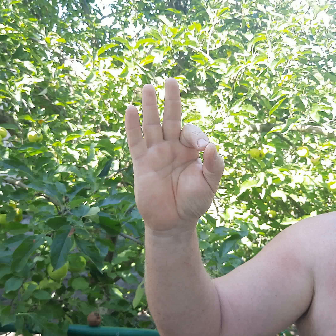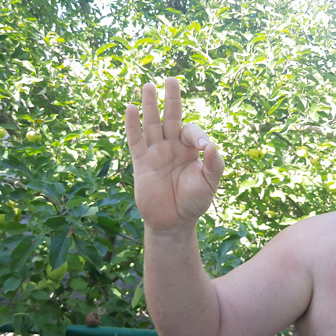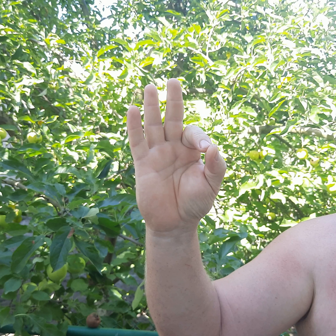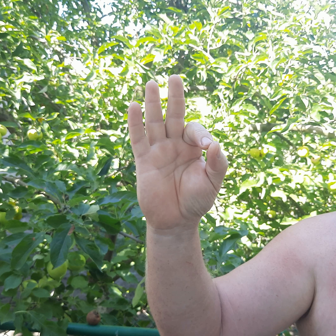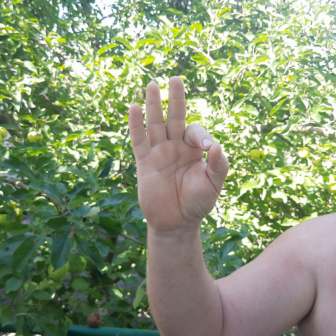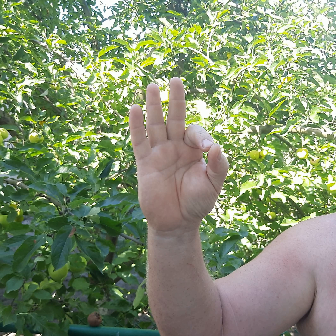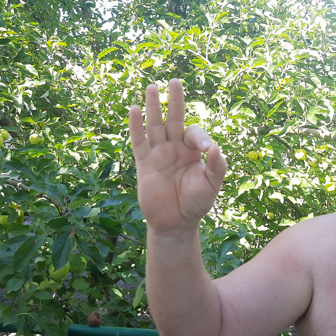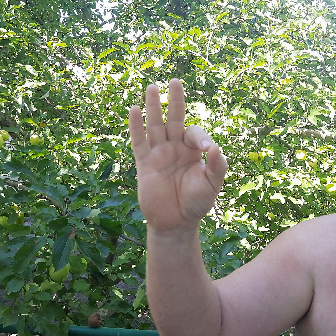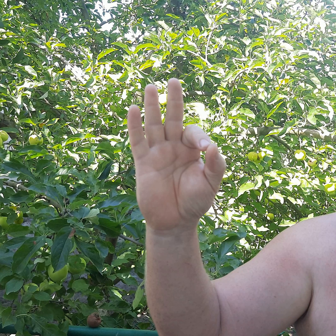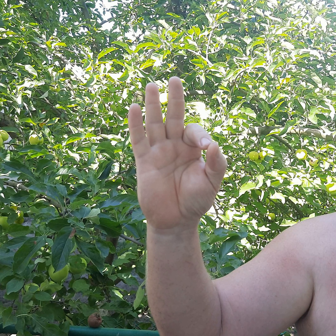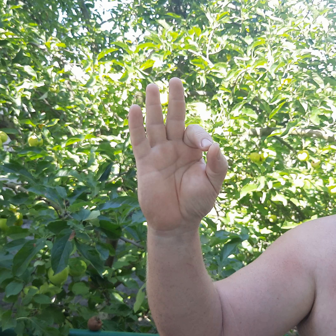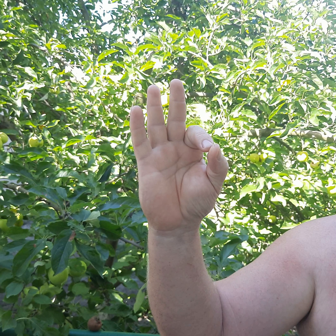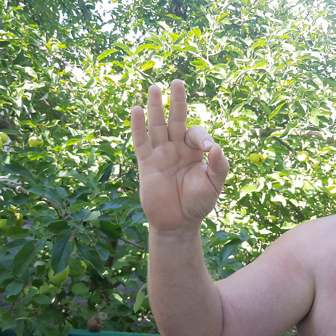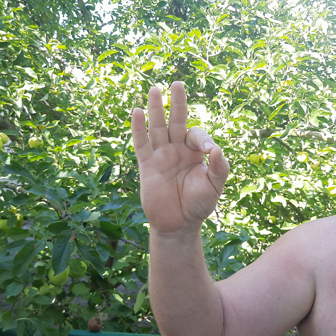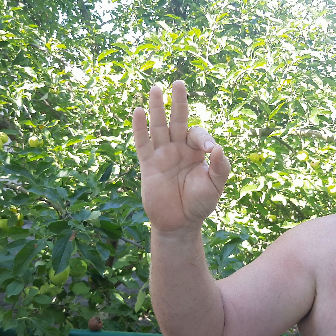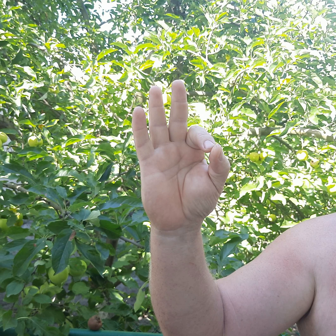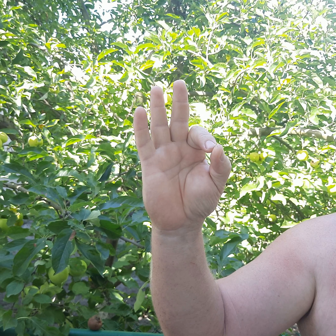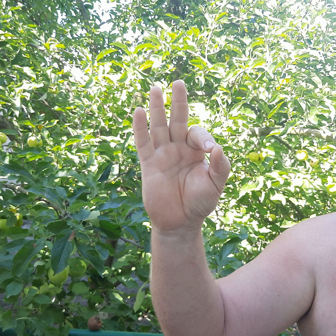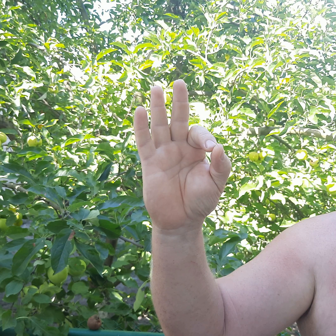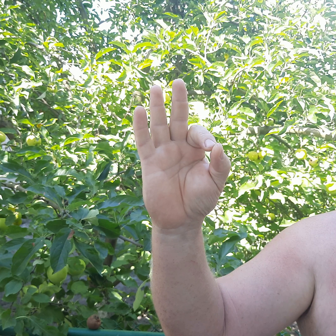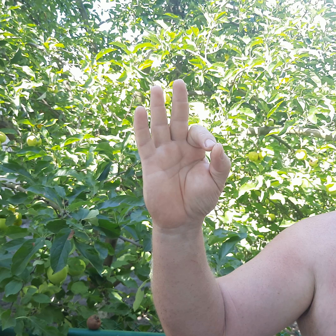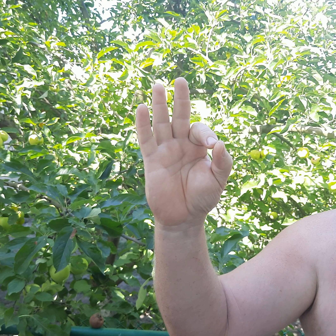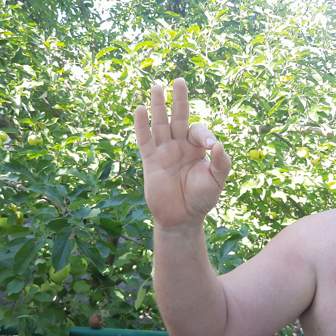О